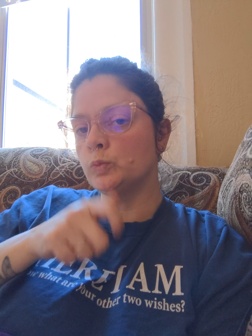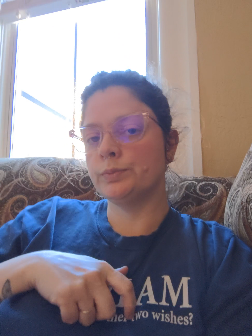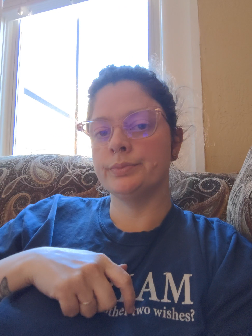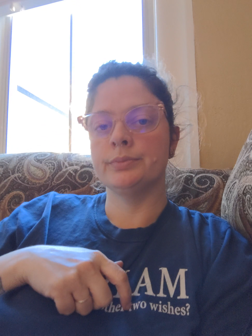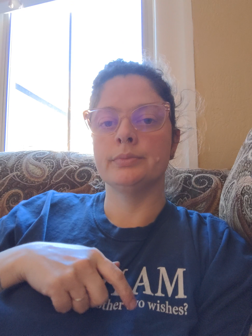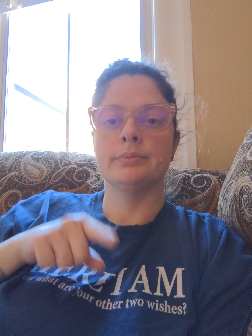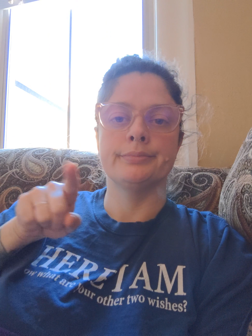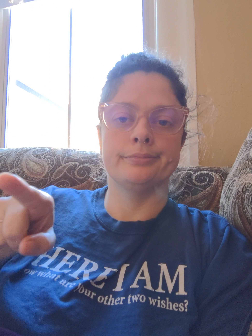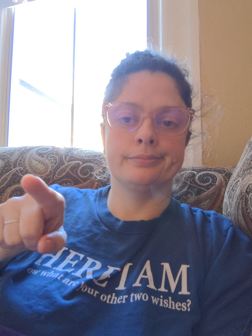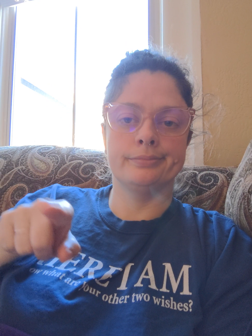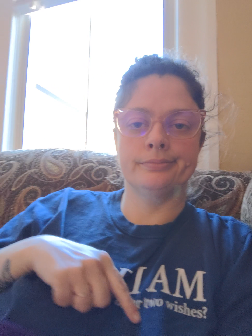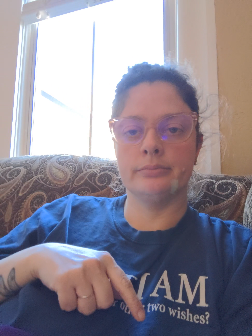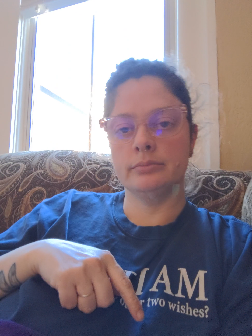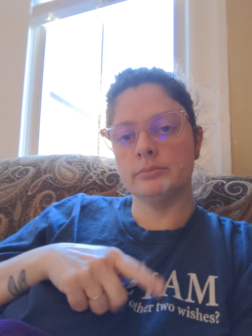he/she/it